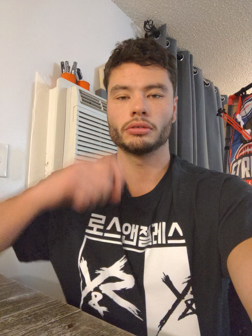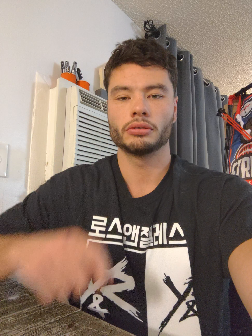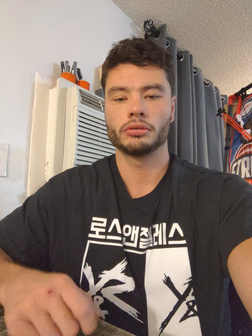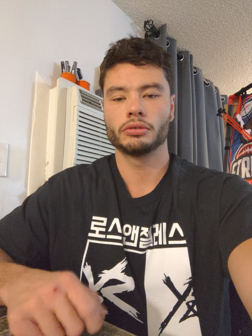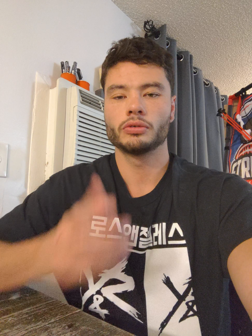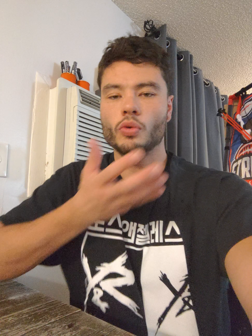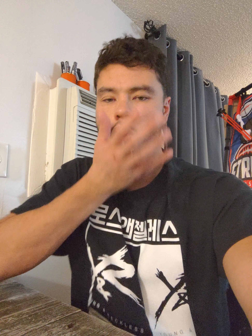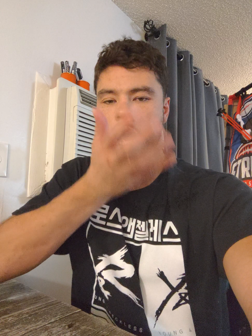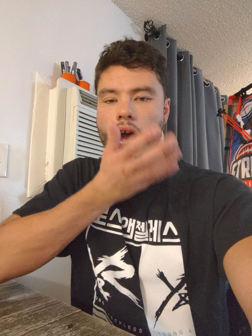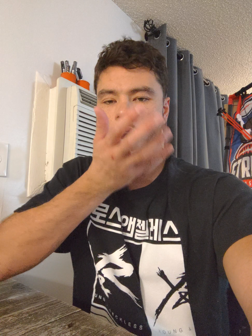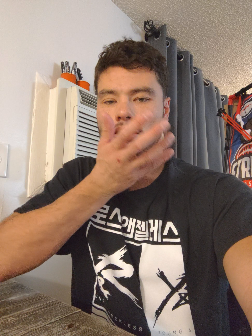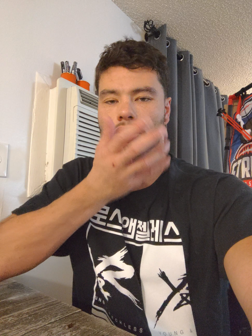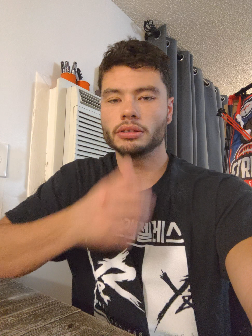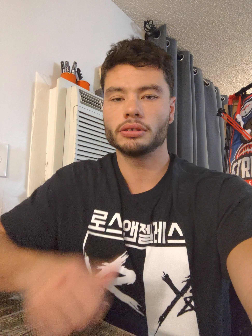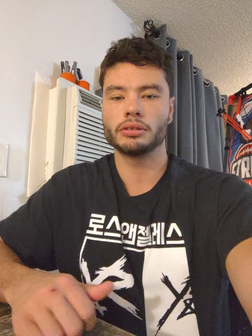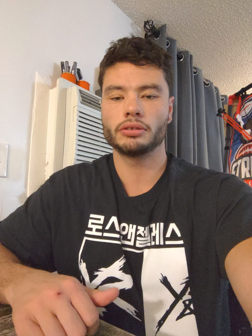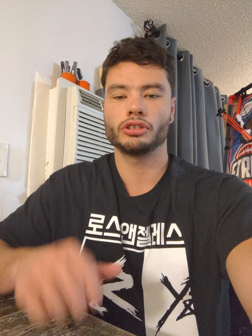grass